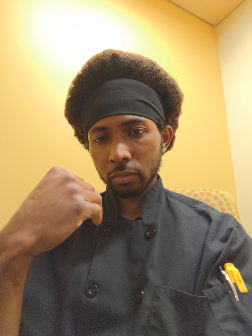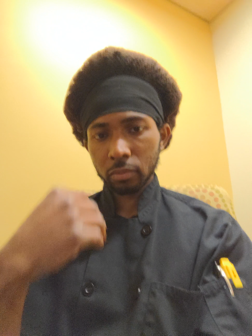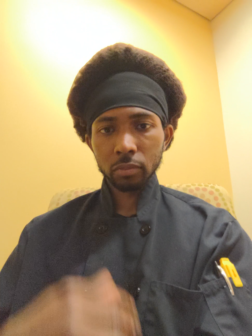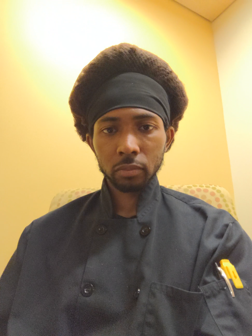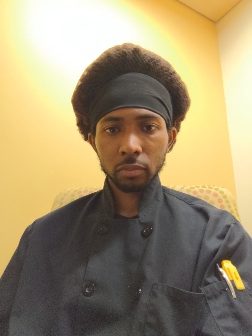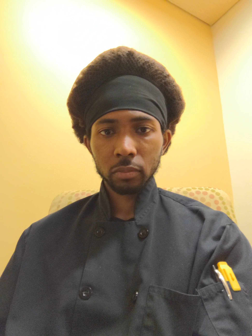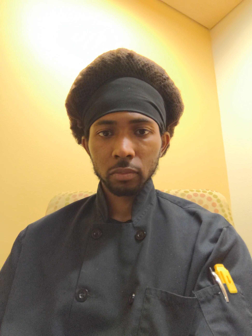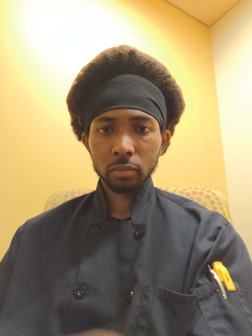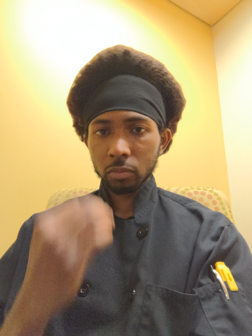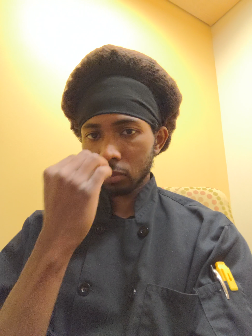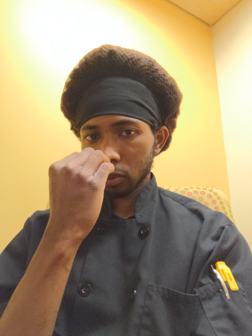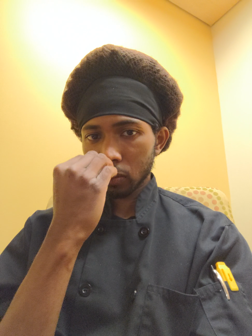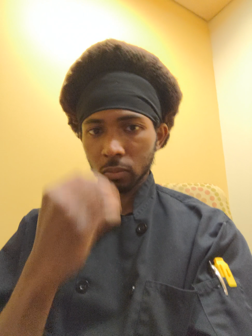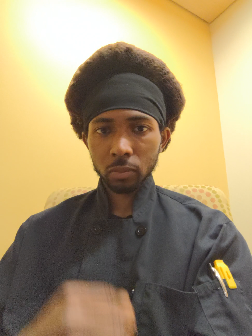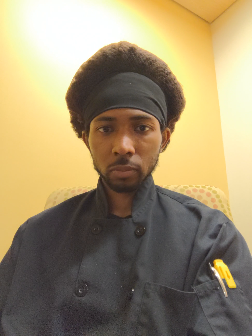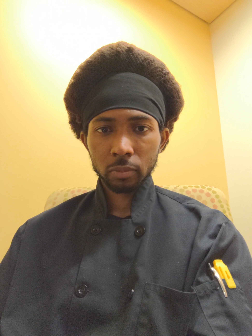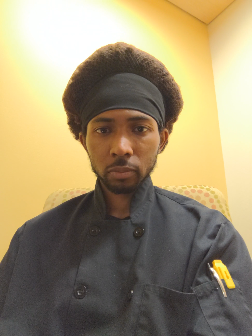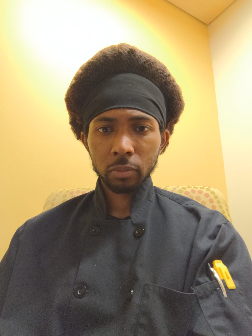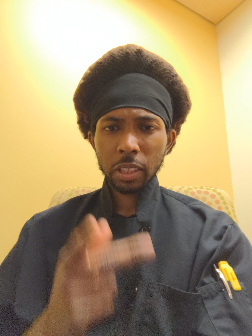eat